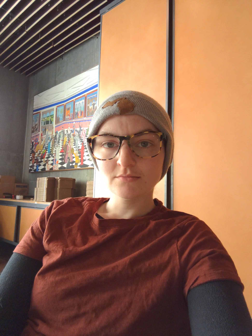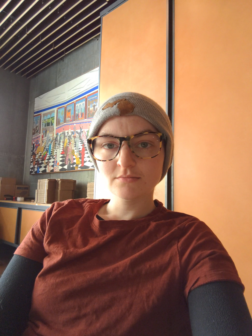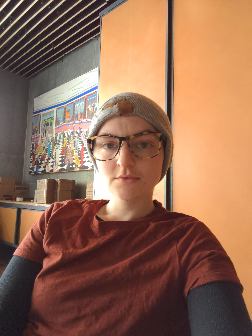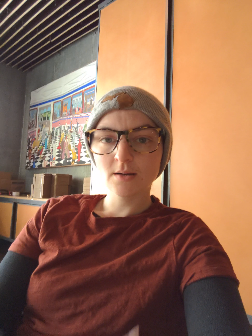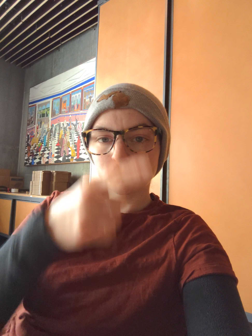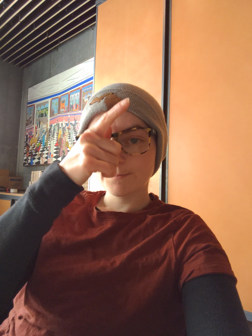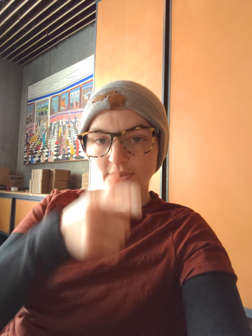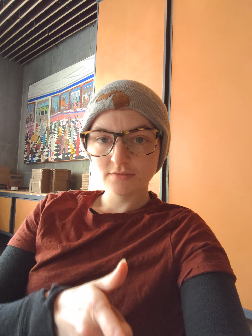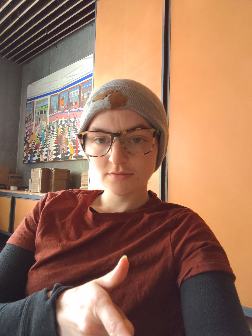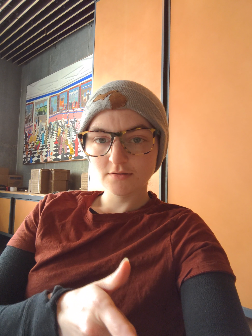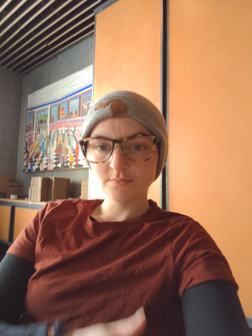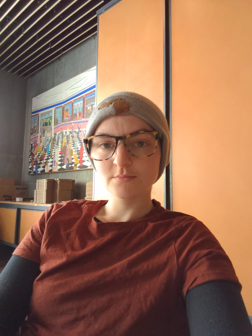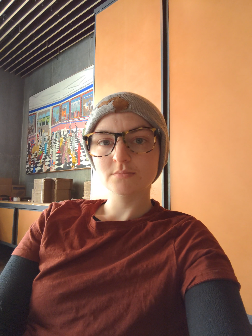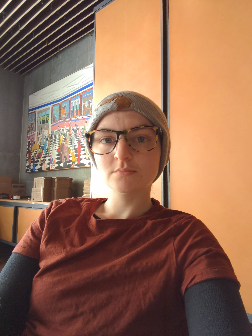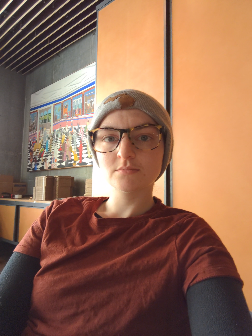brother